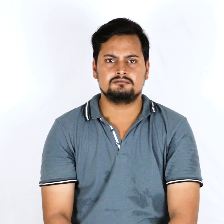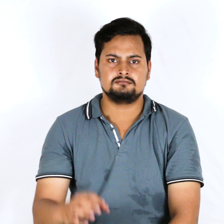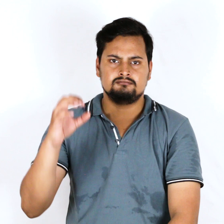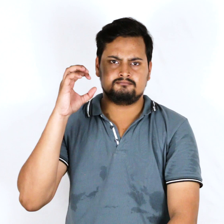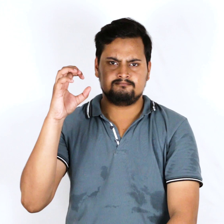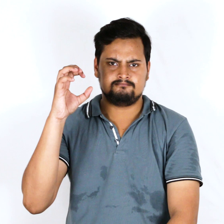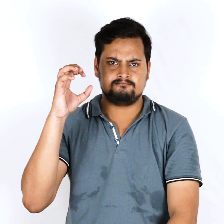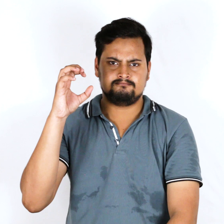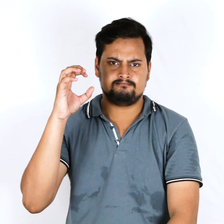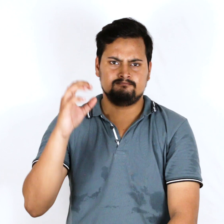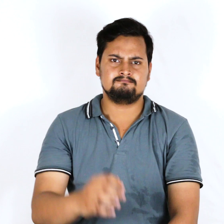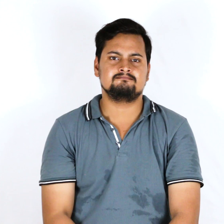stiff